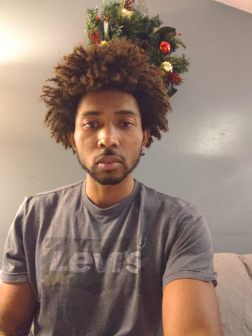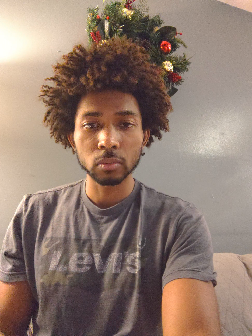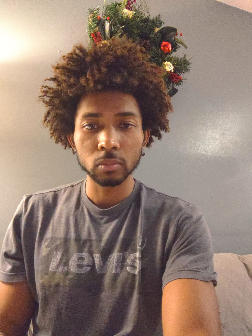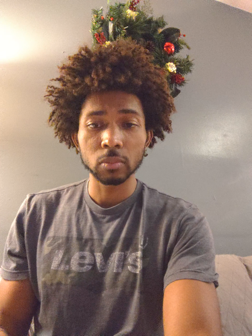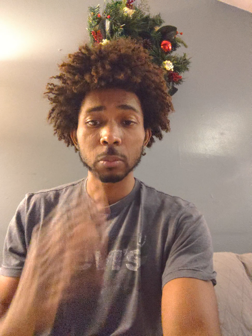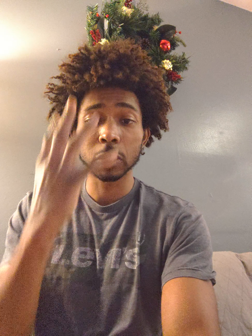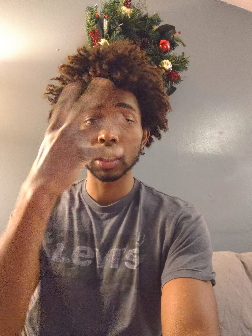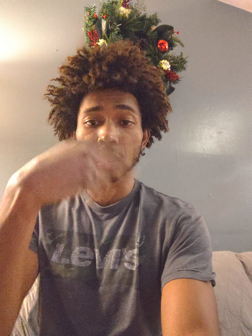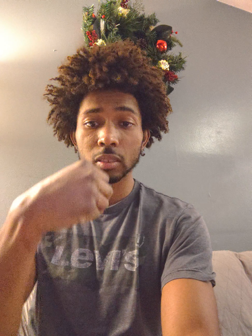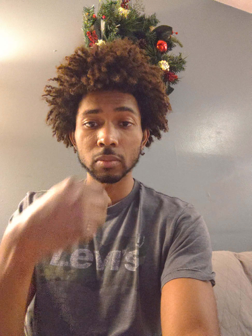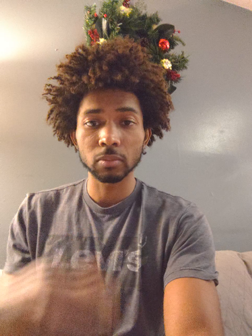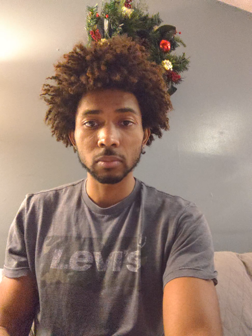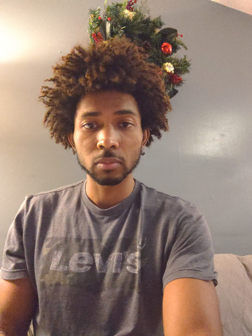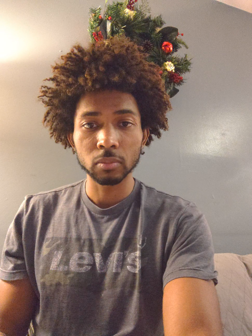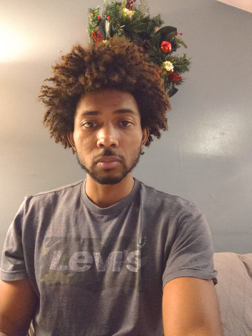pretty